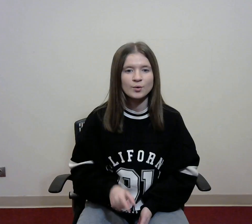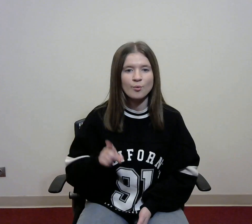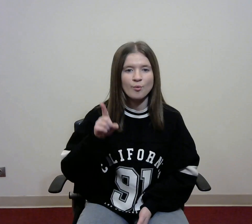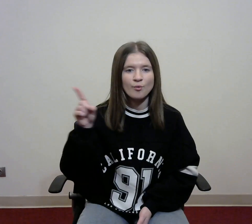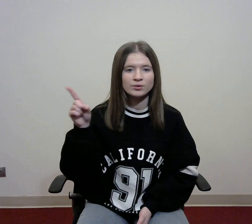O